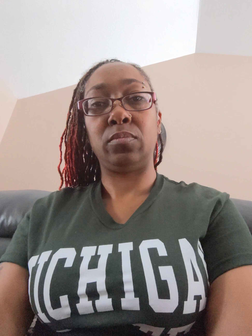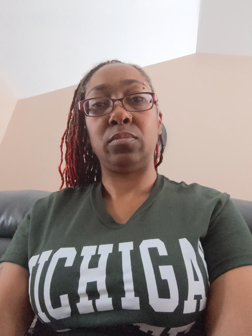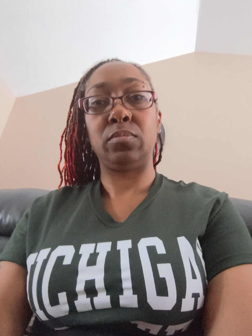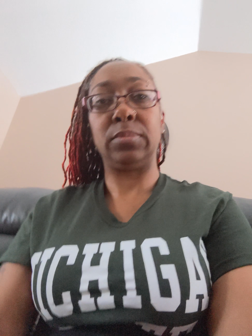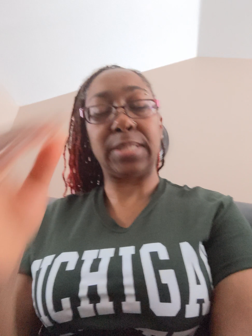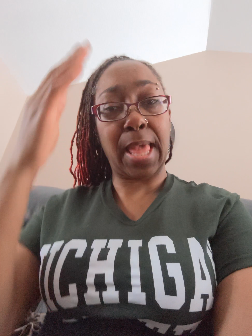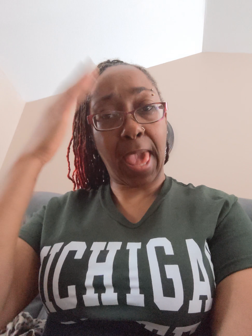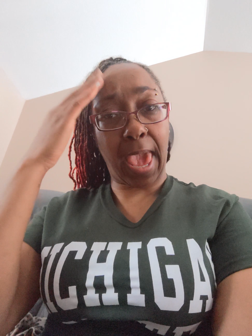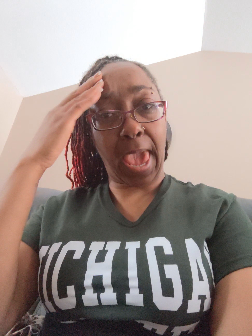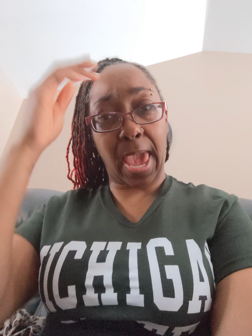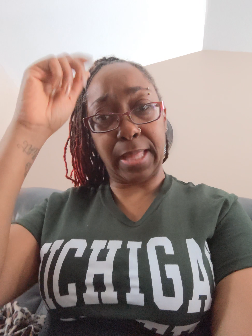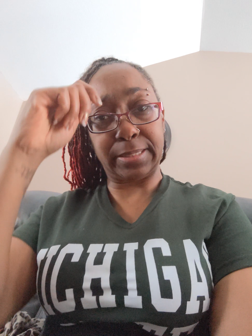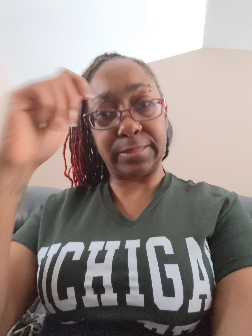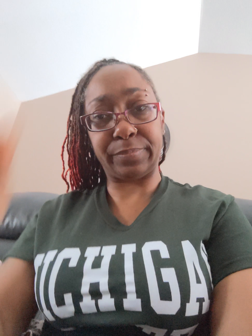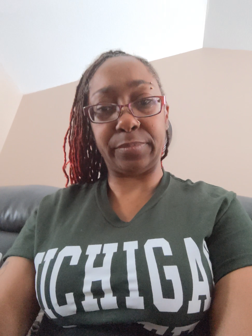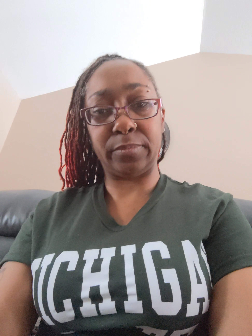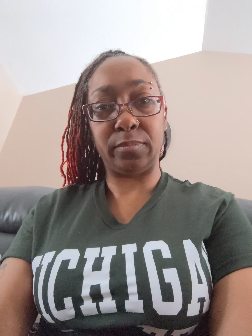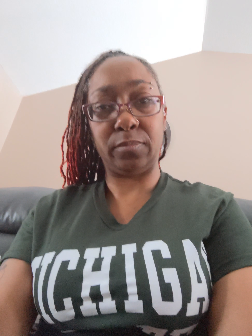hat